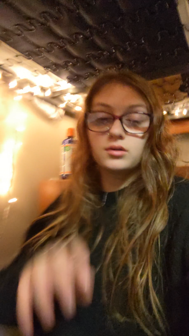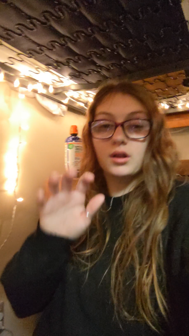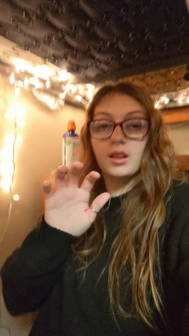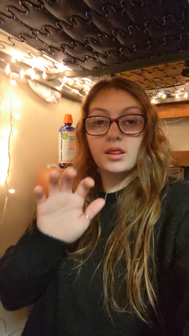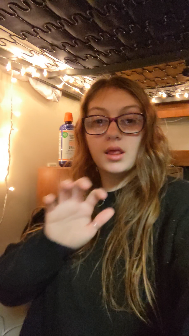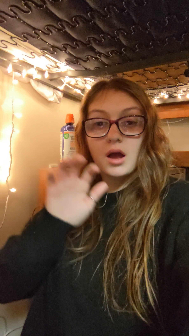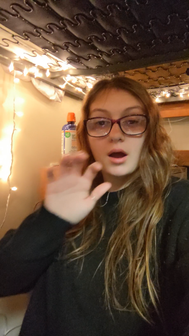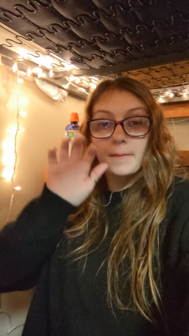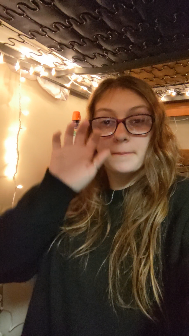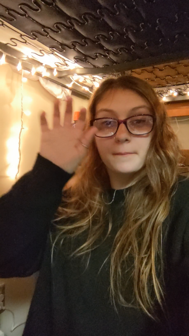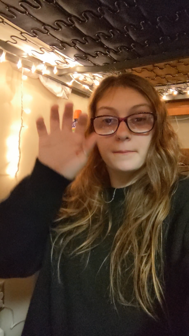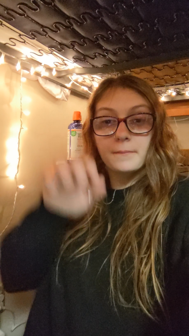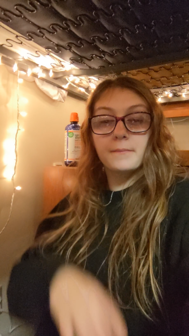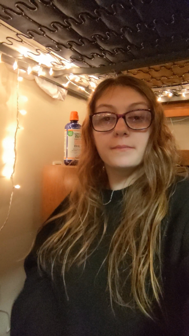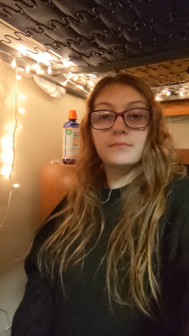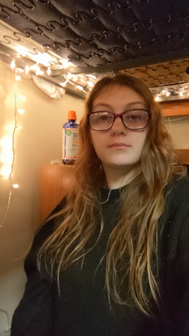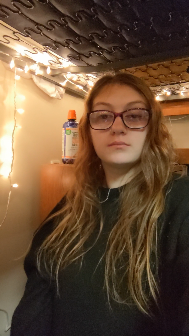climb